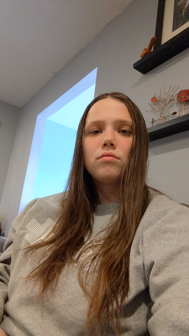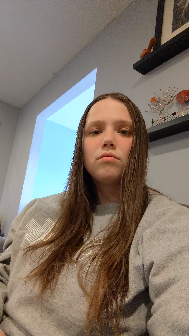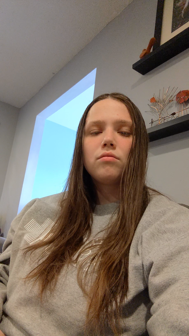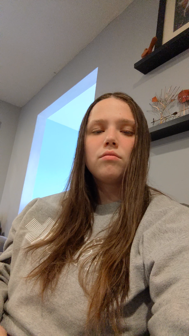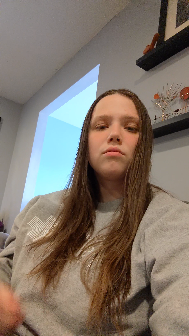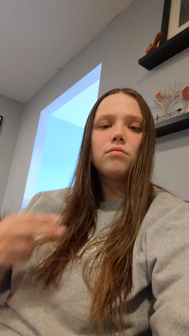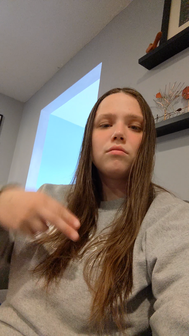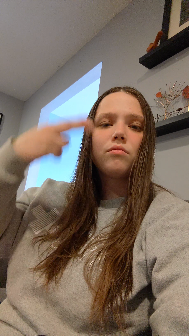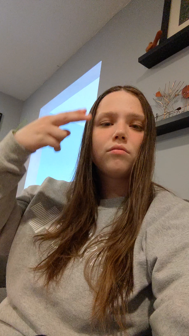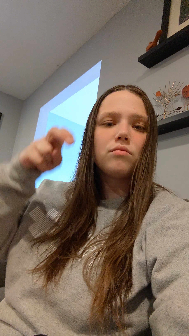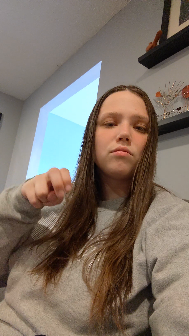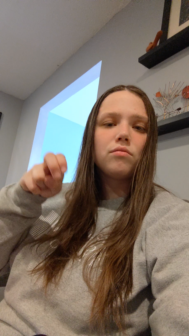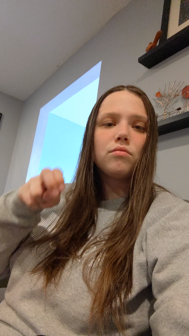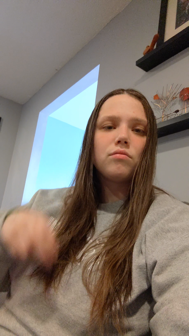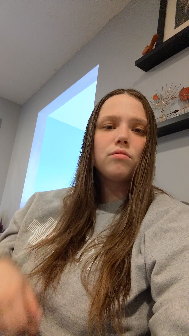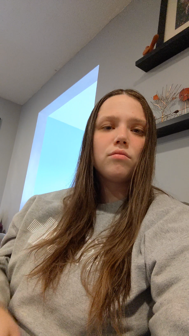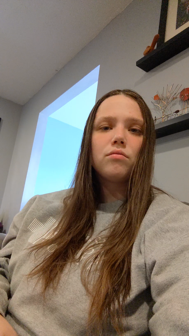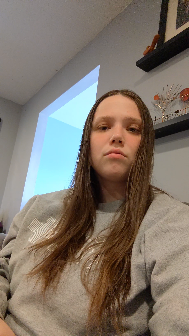high chair